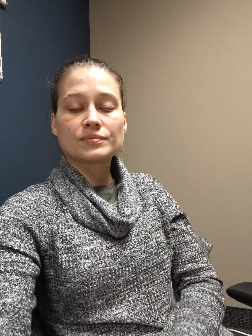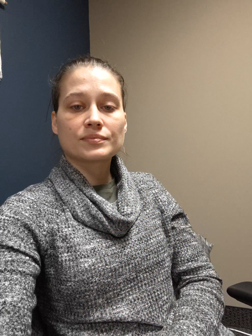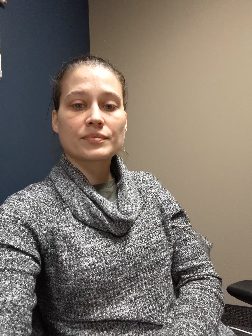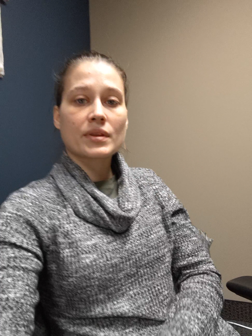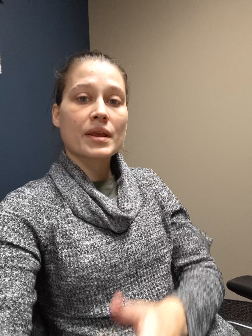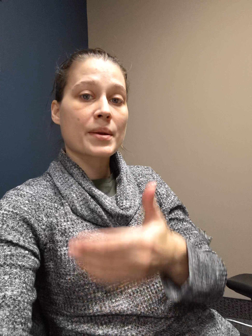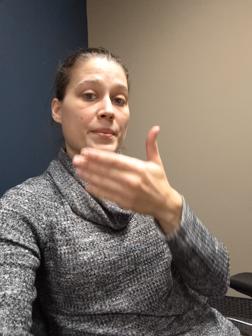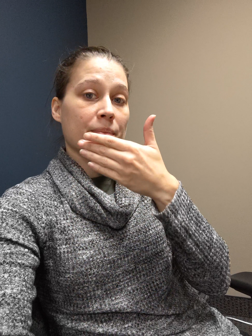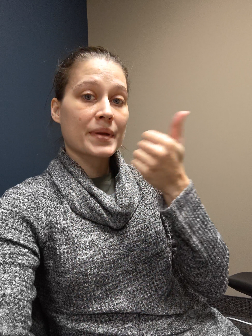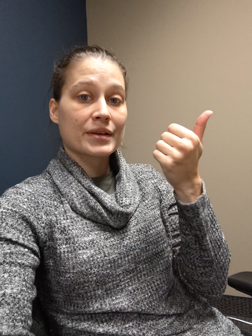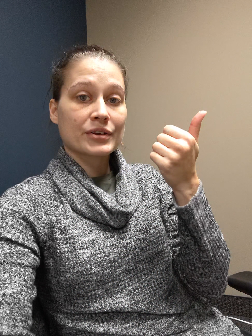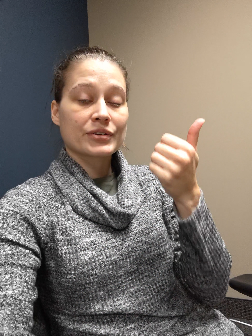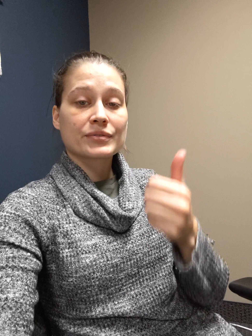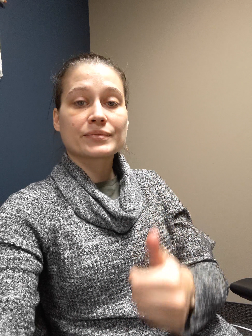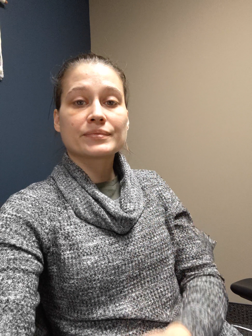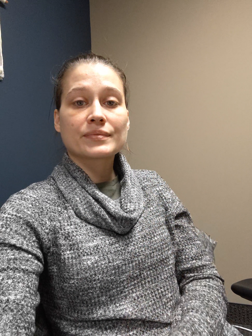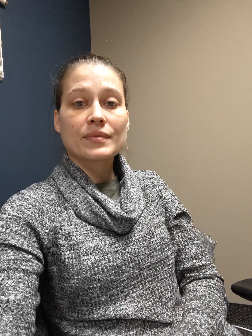better